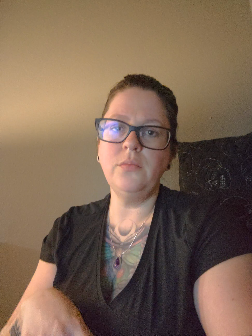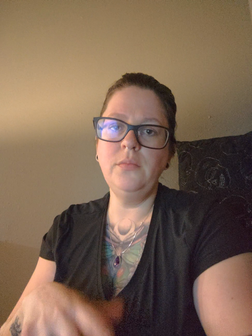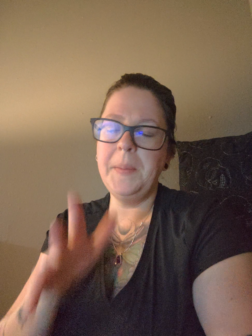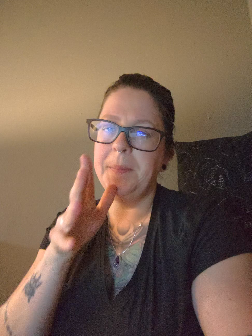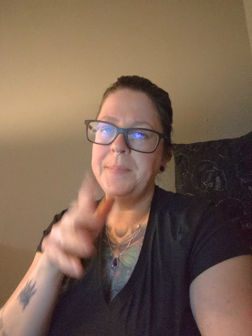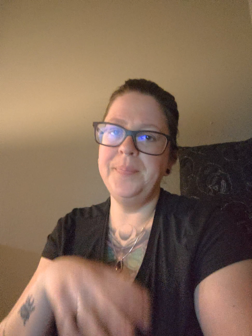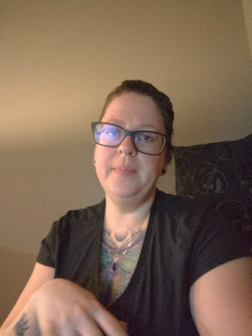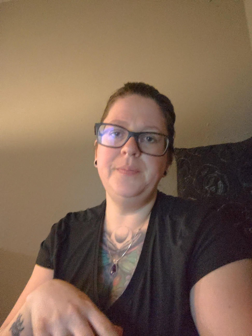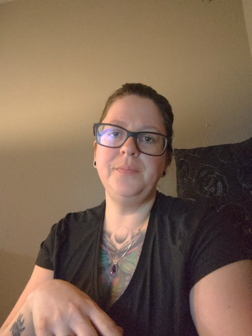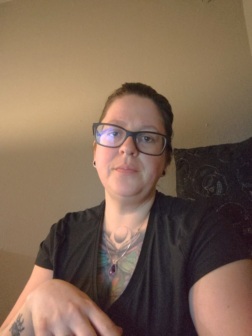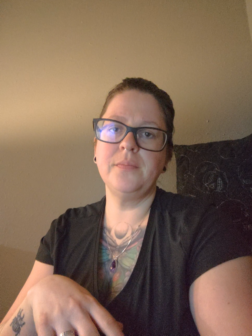mom